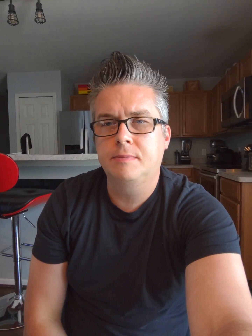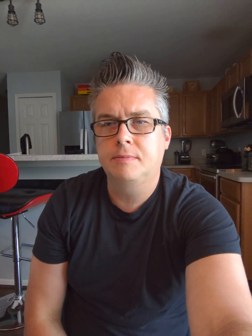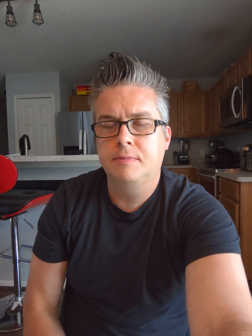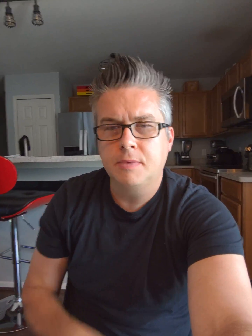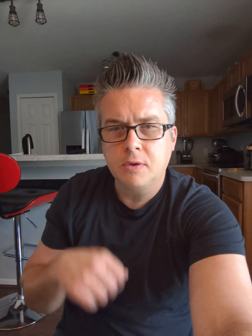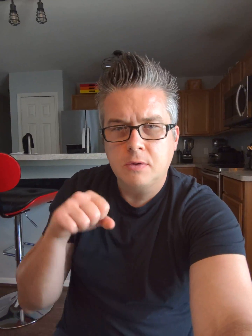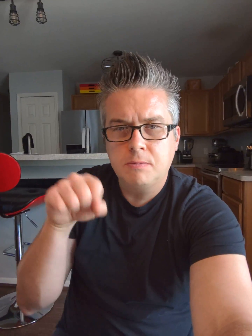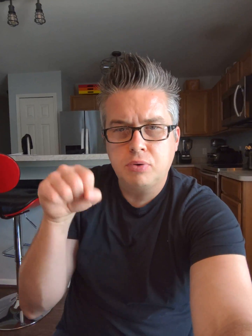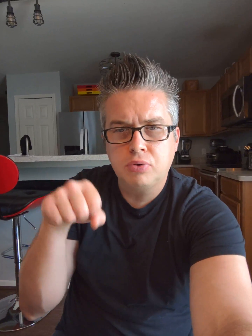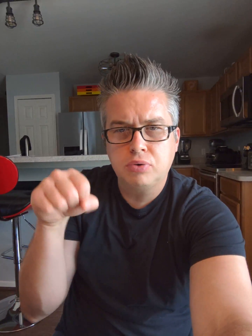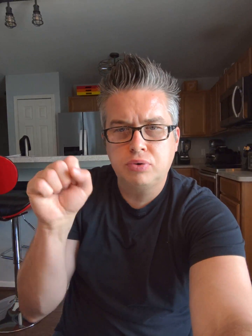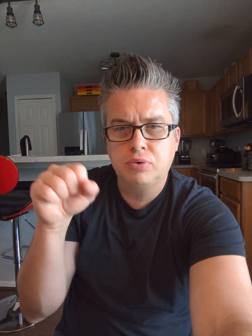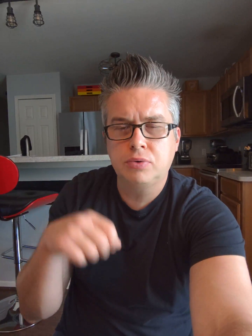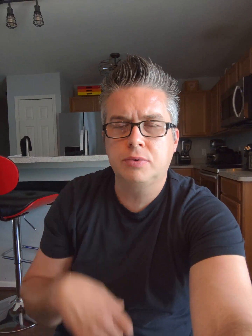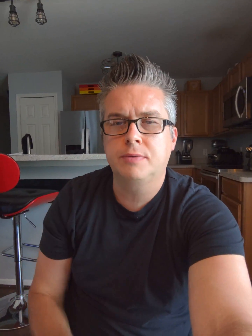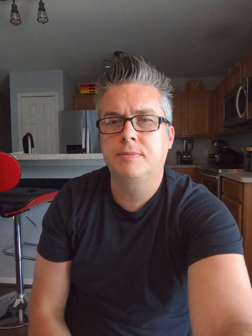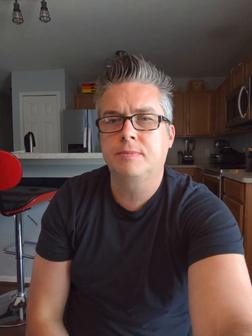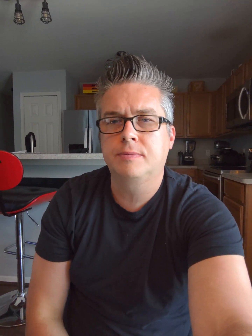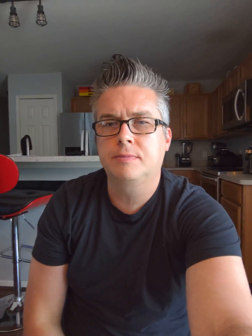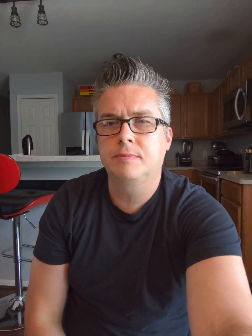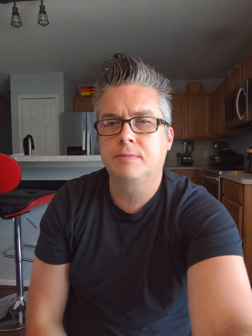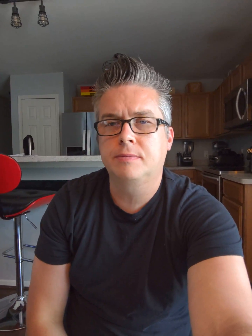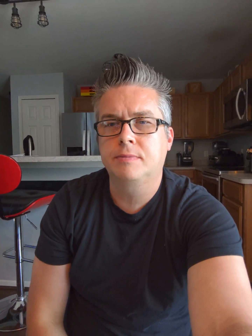motorcycle